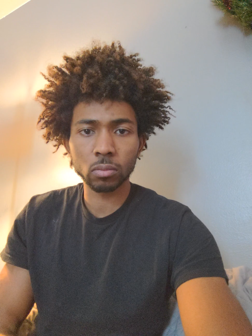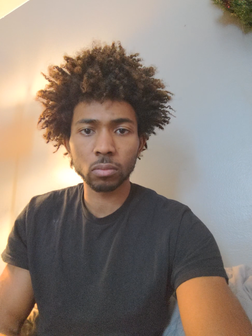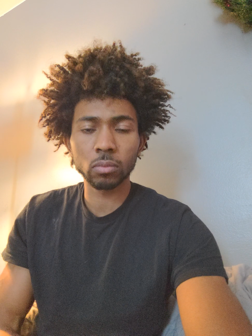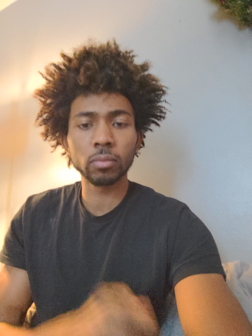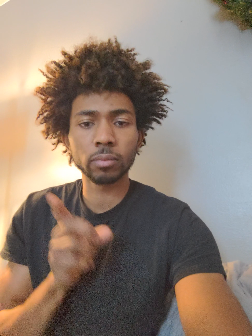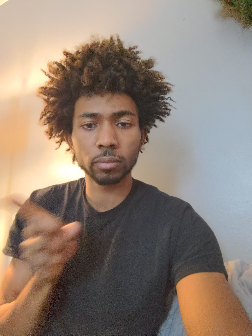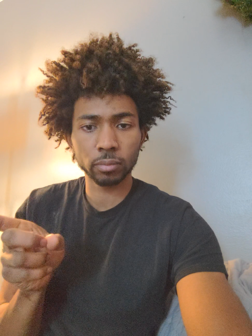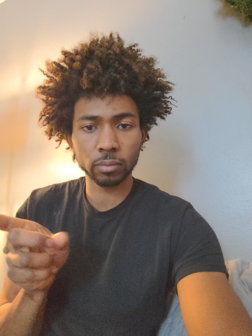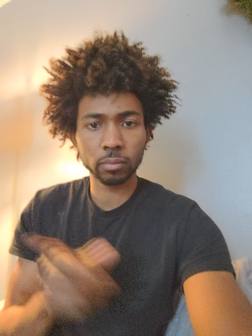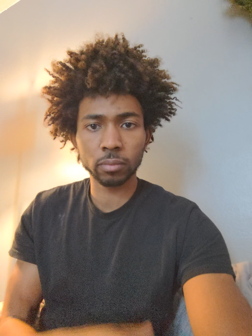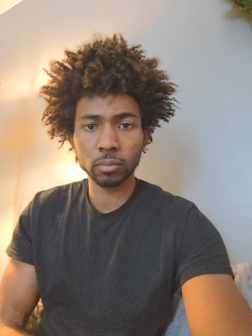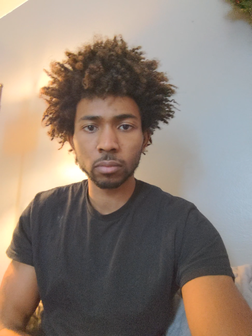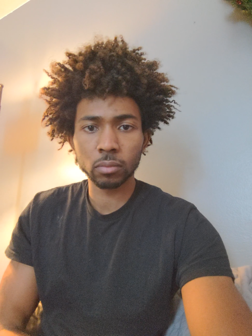he/she/it